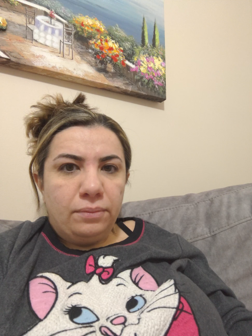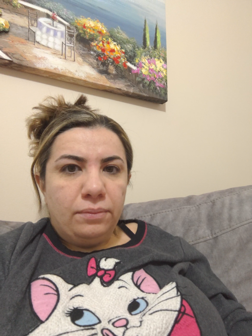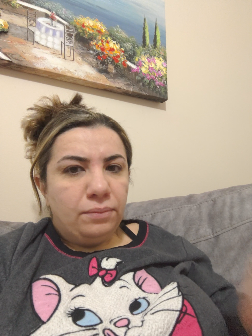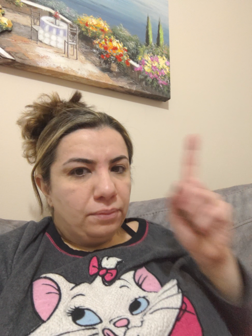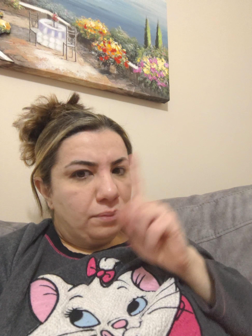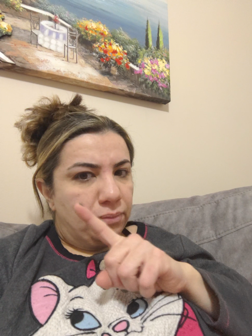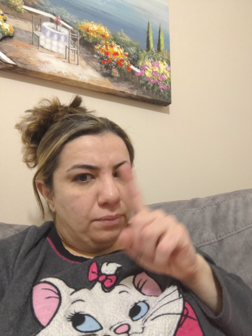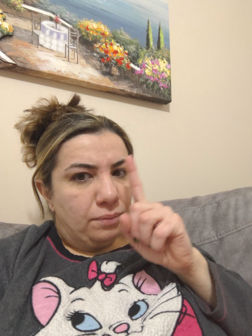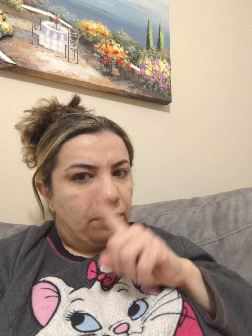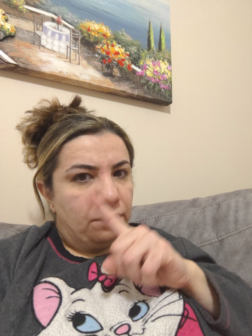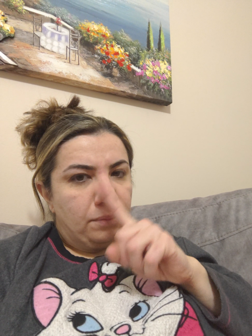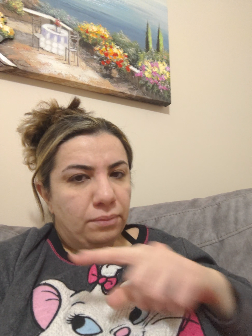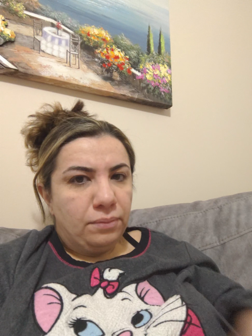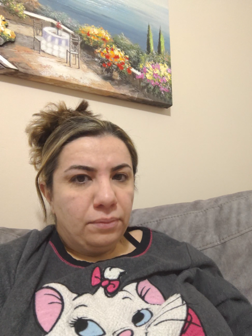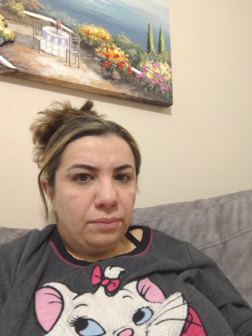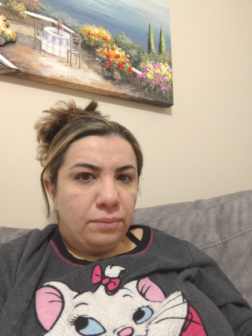mouse